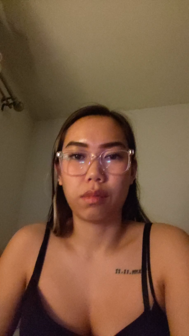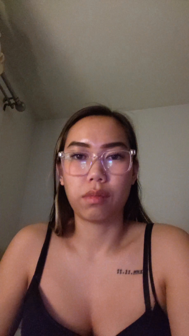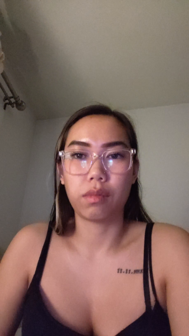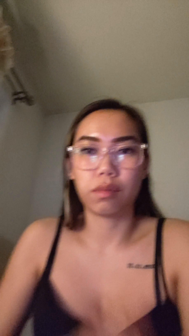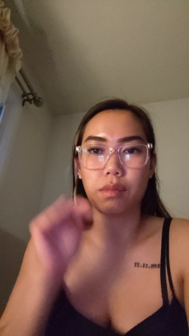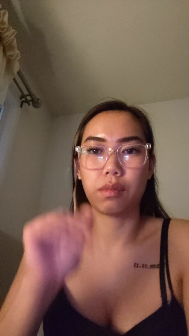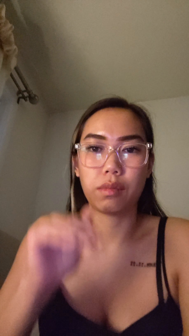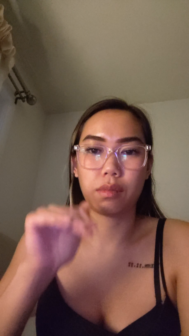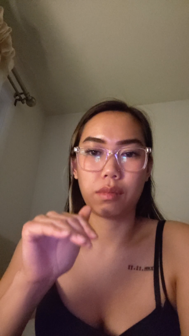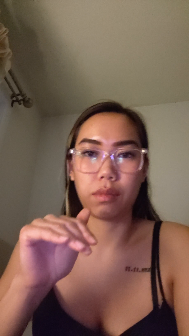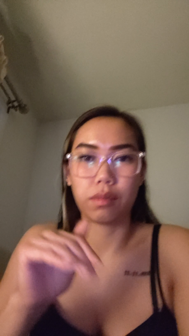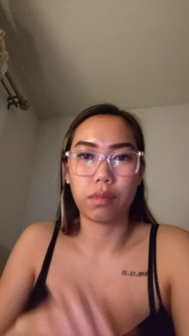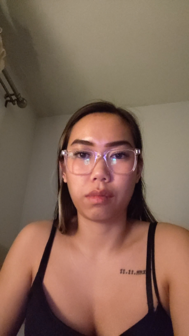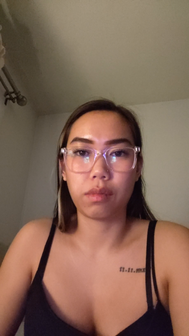night night